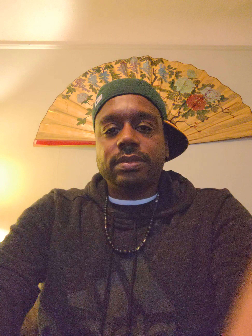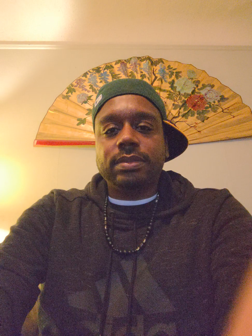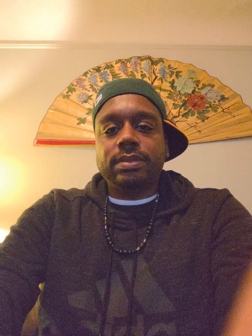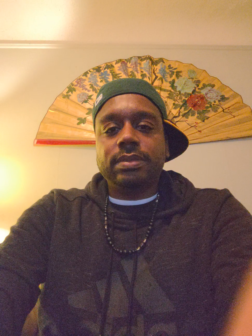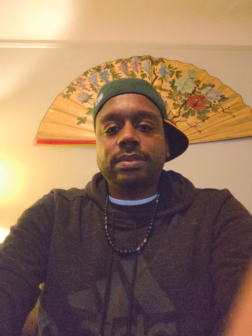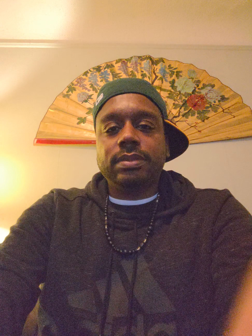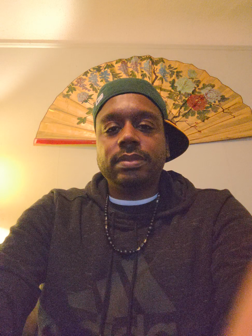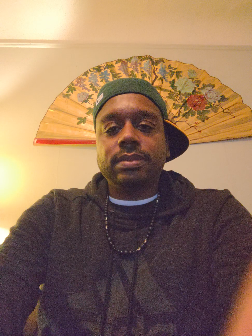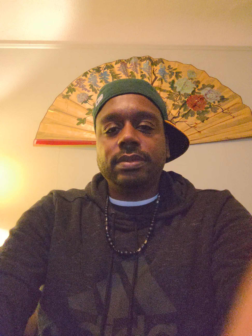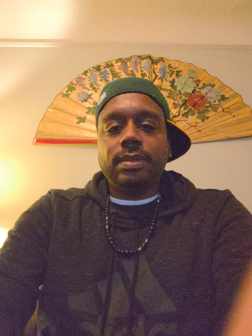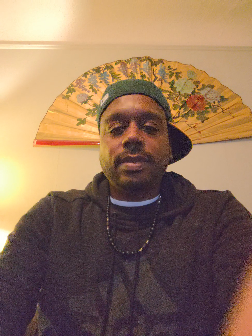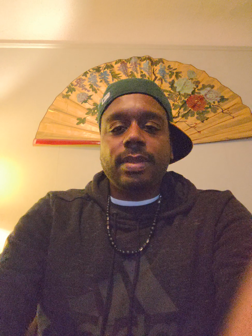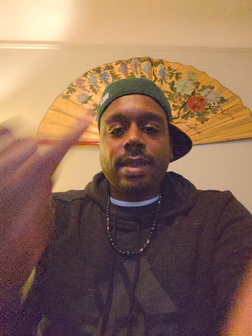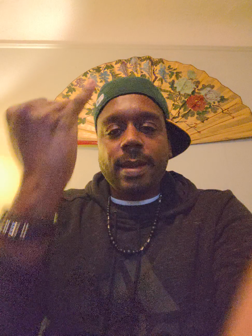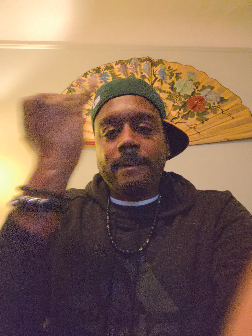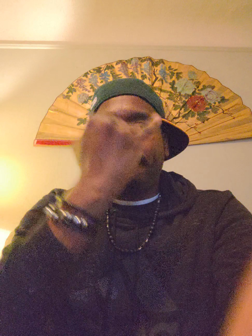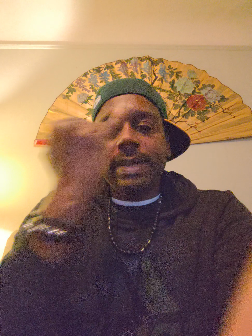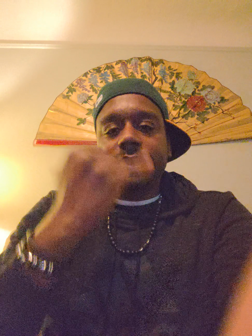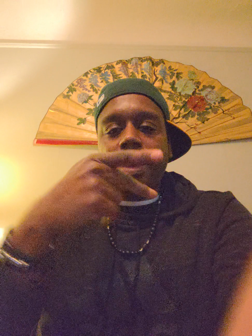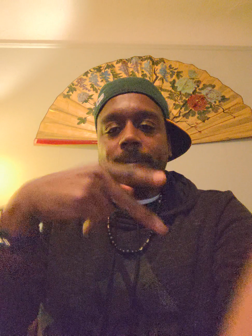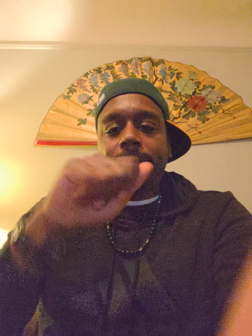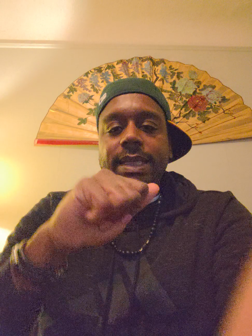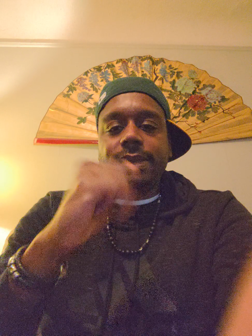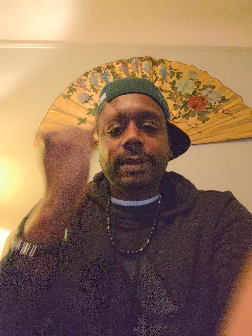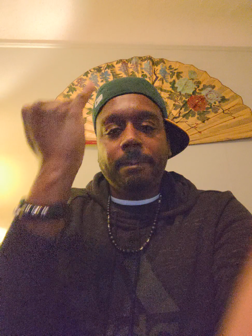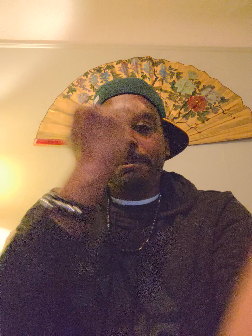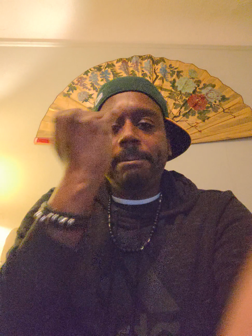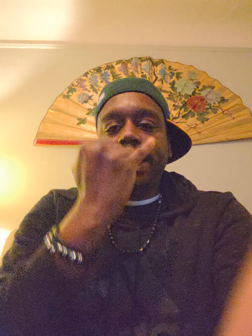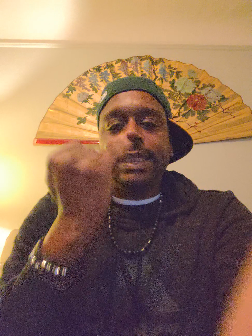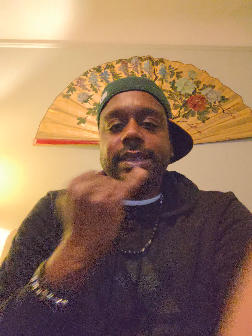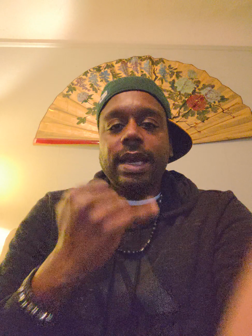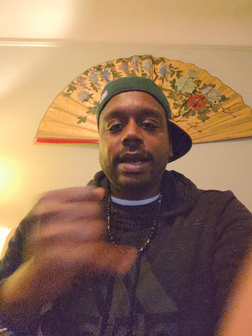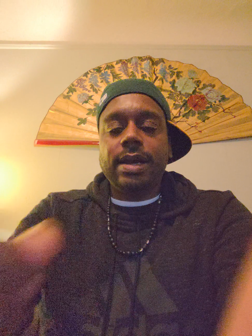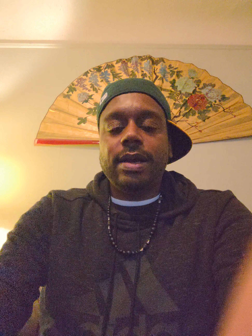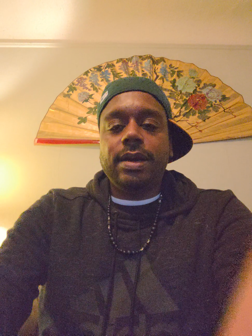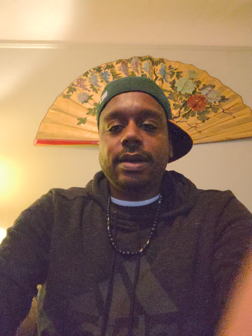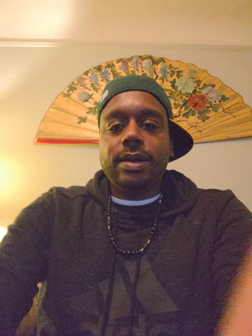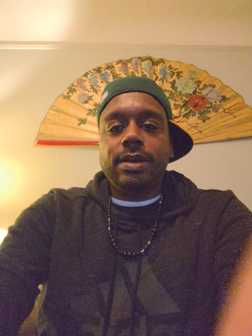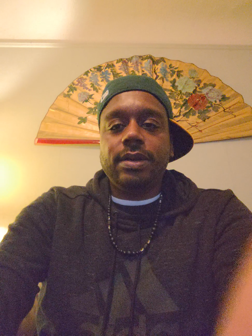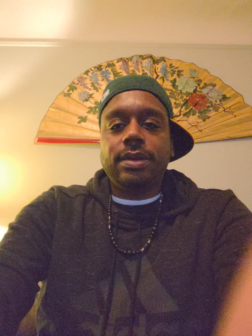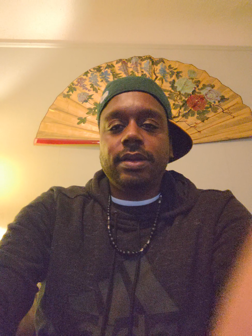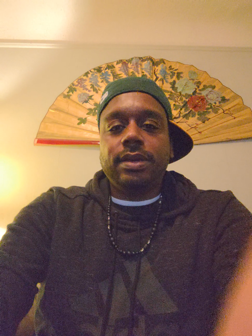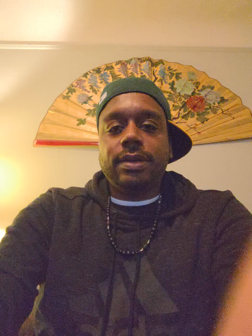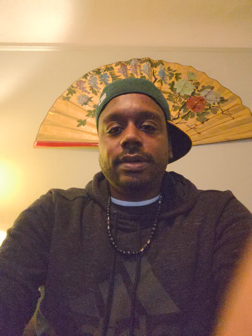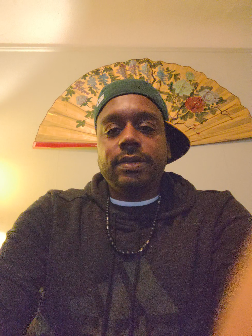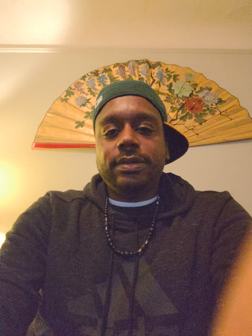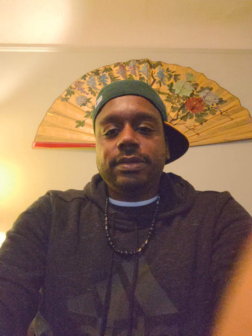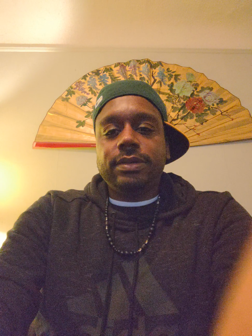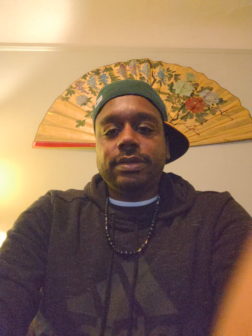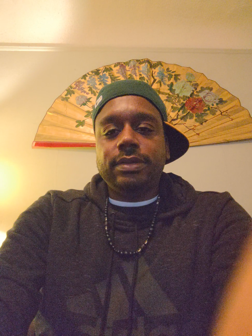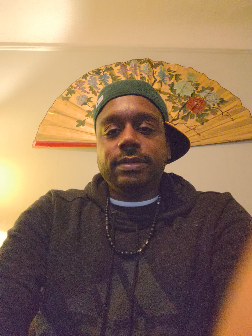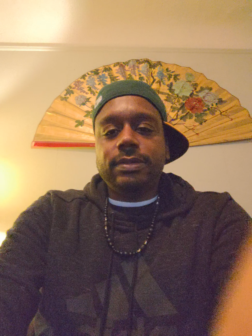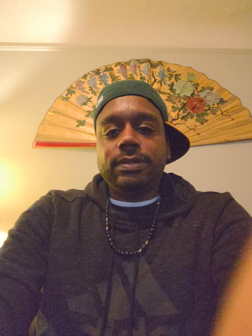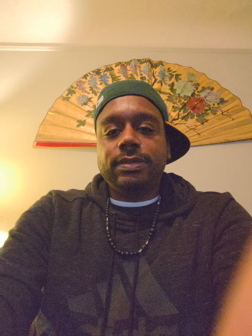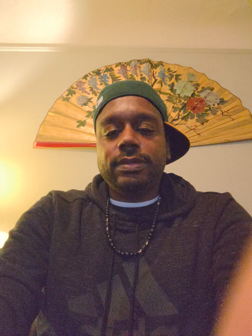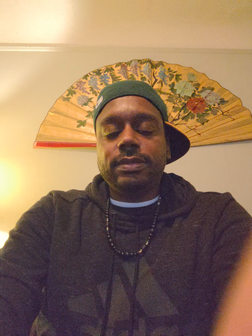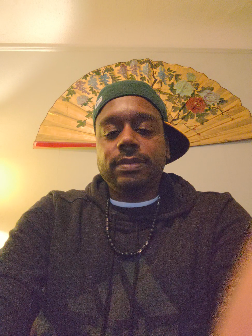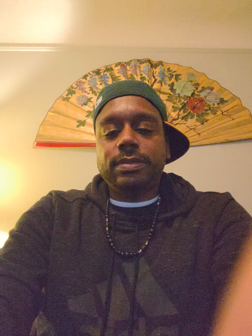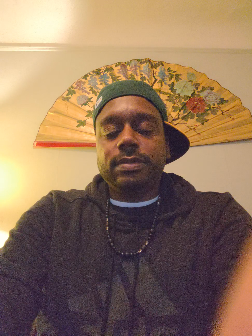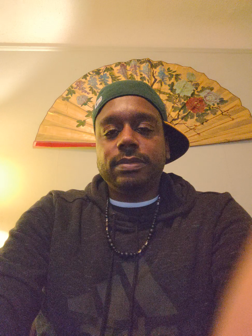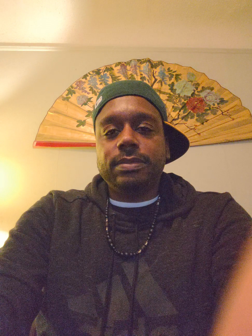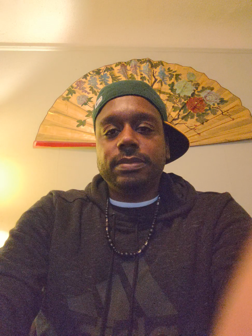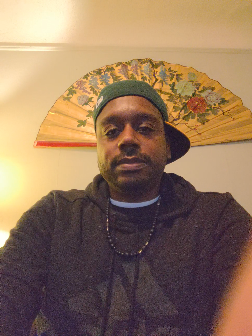pizza